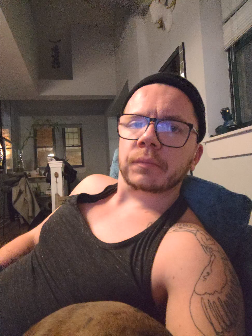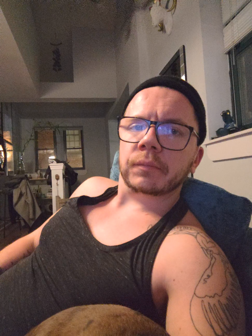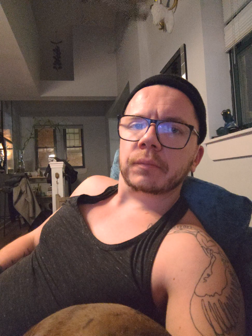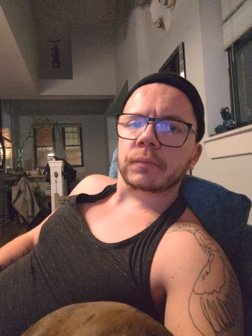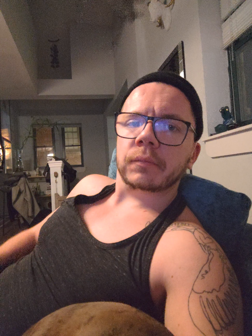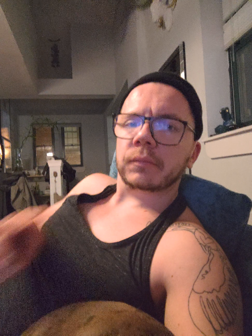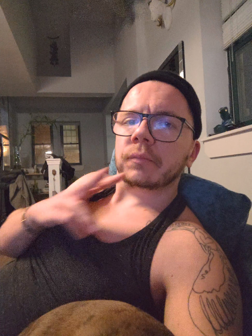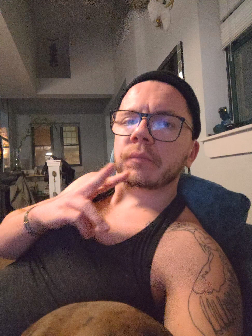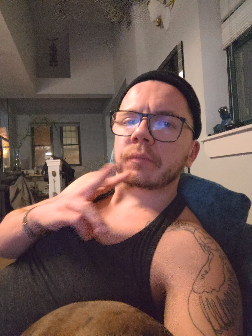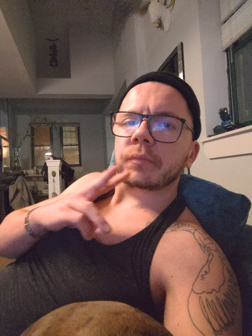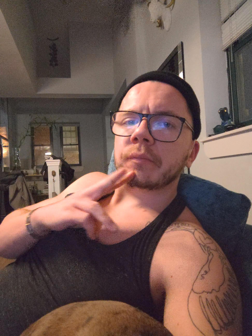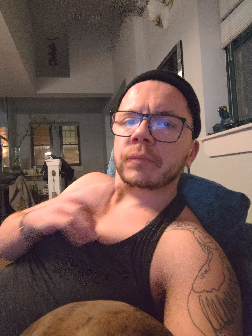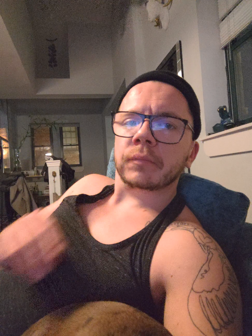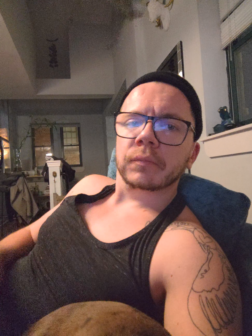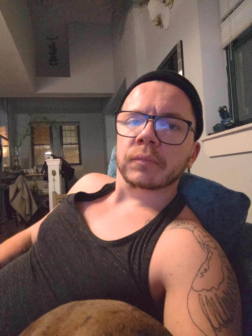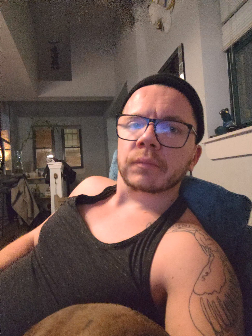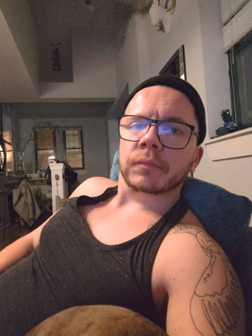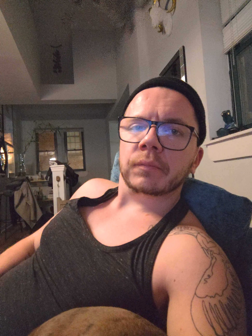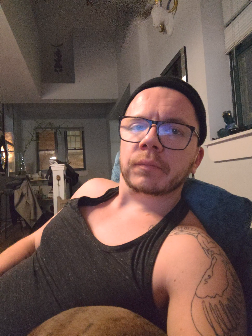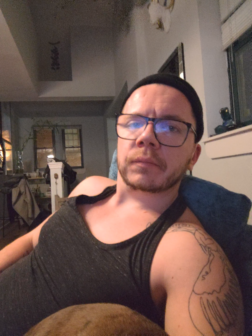water